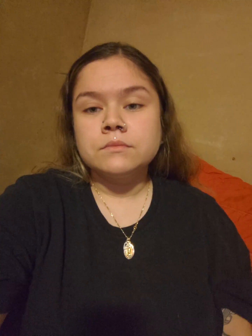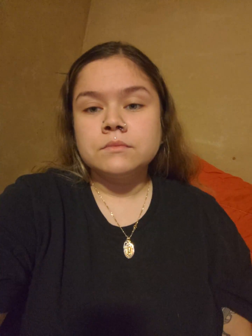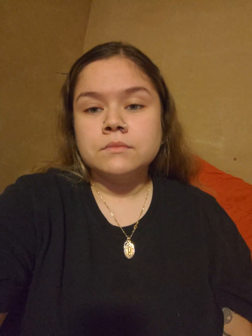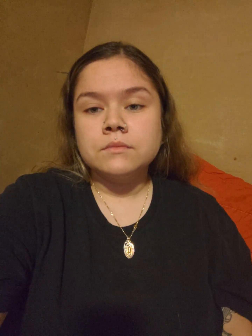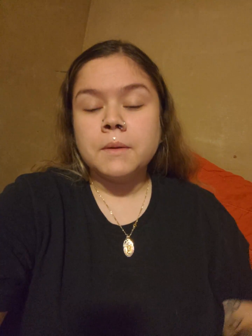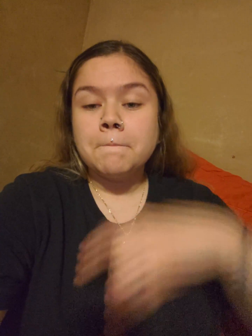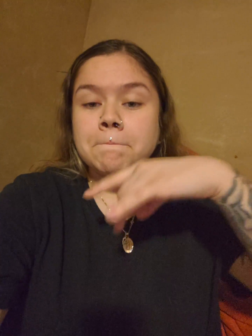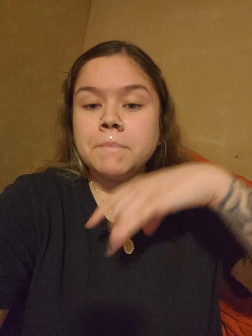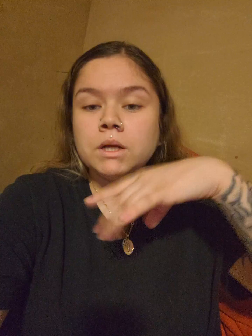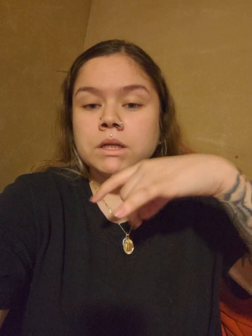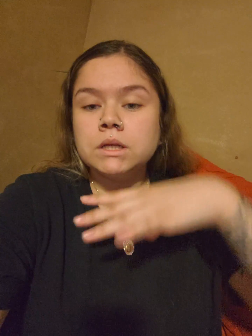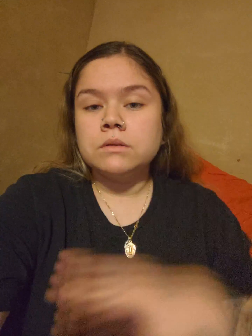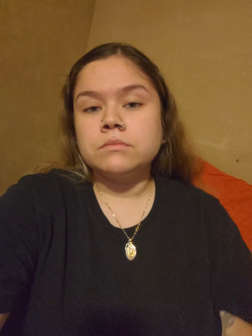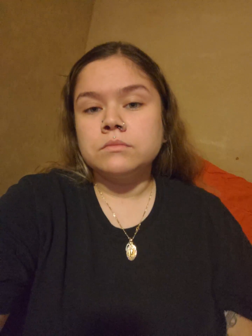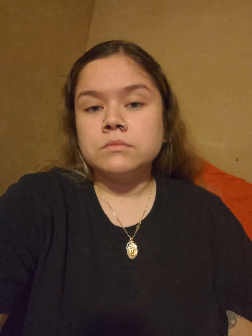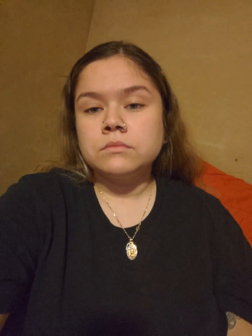pumpkin